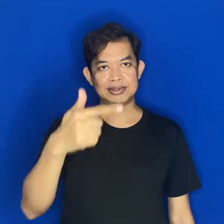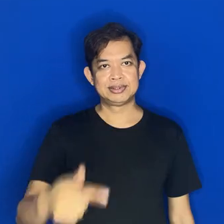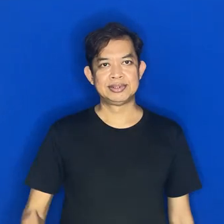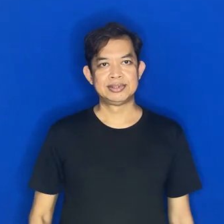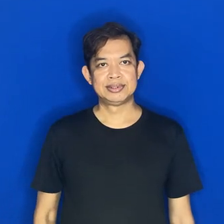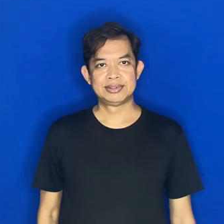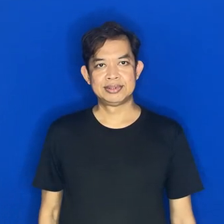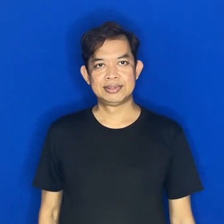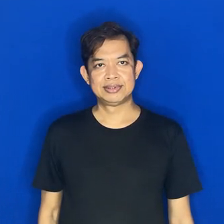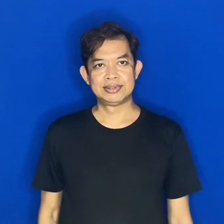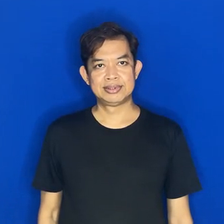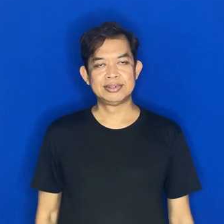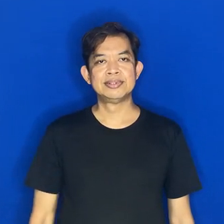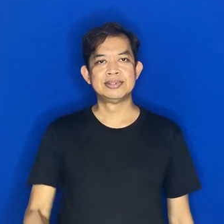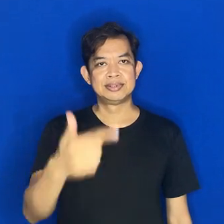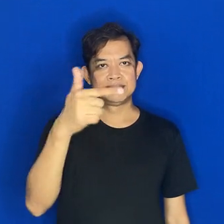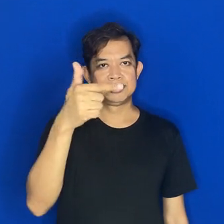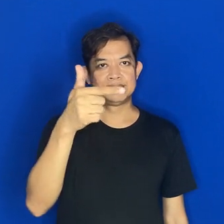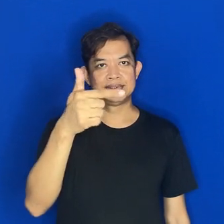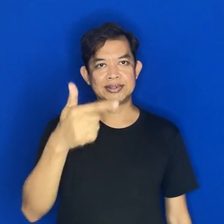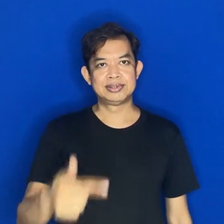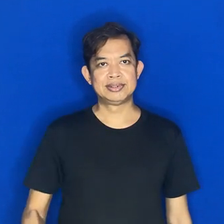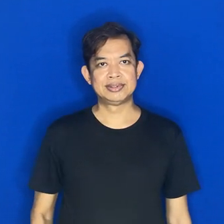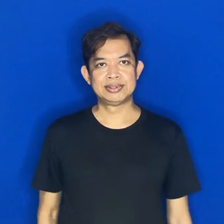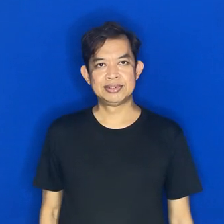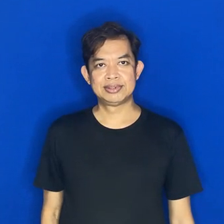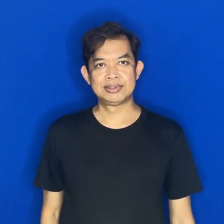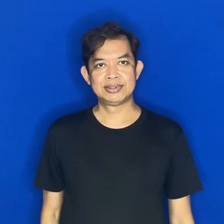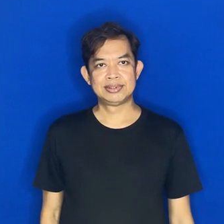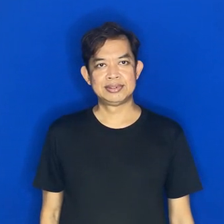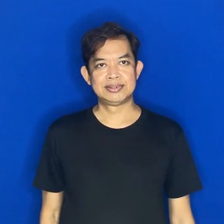green